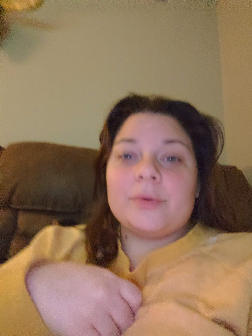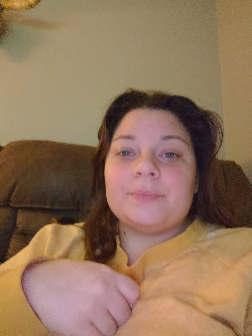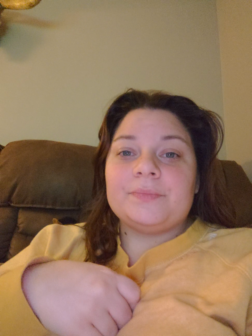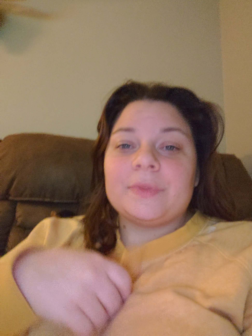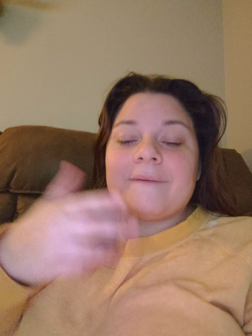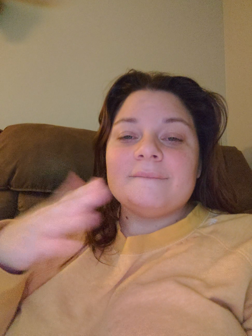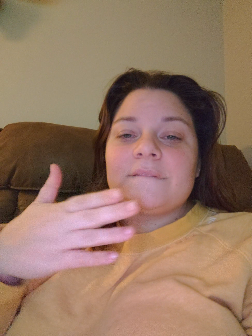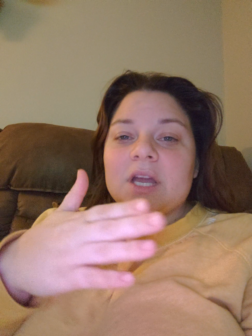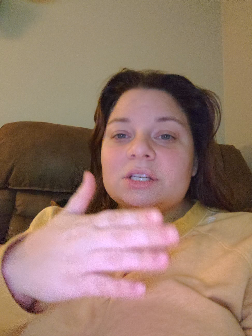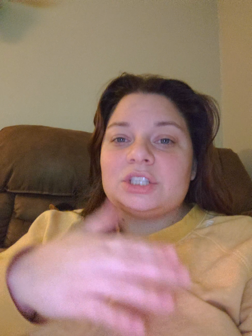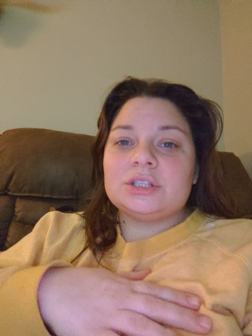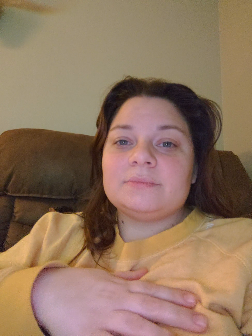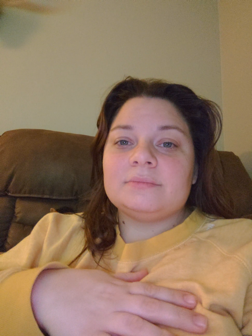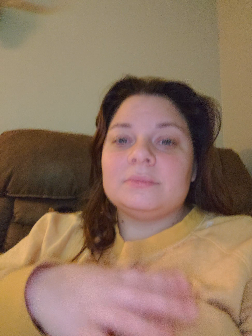fish